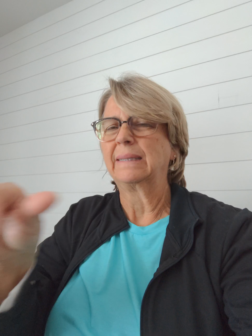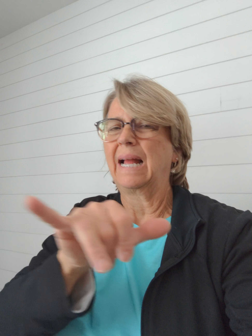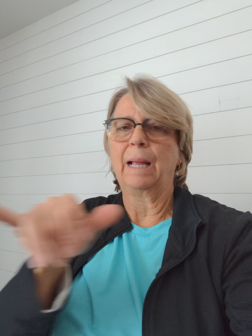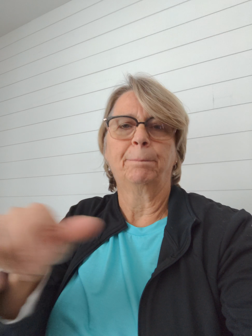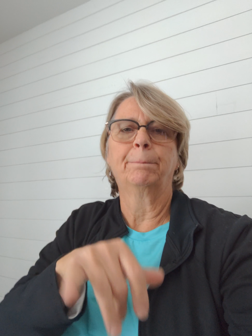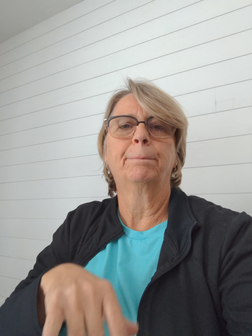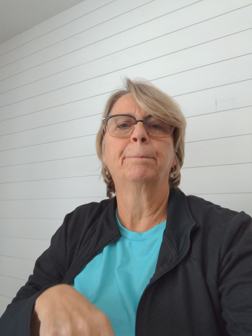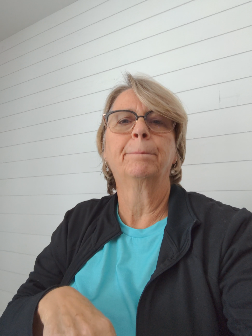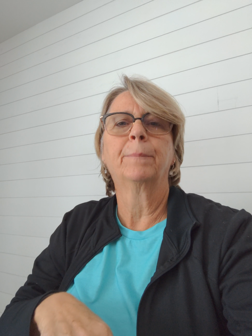same